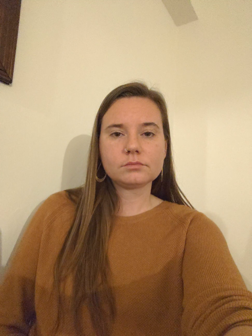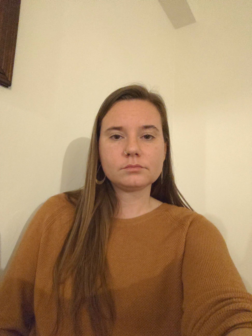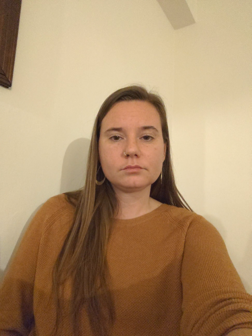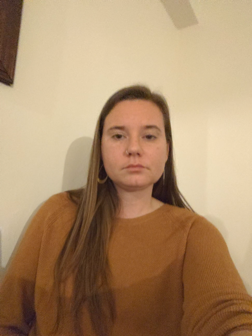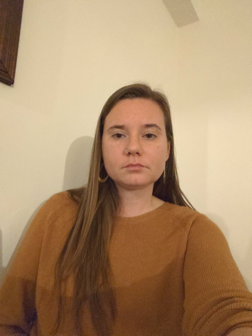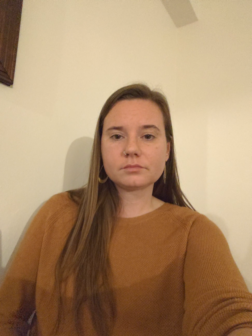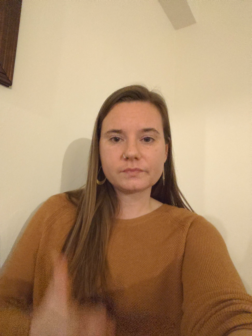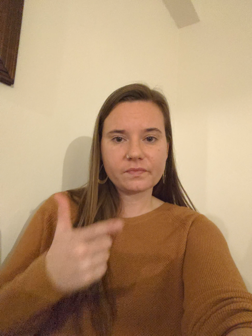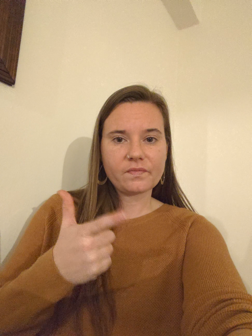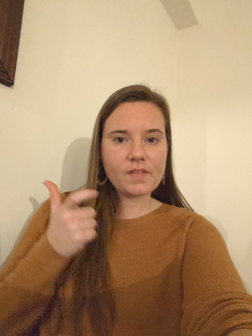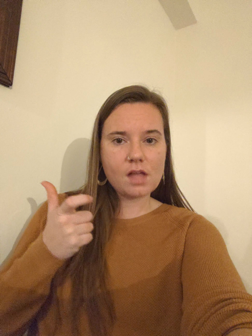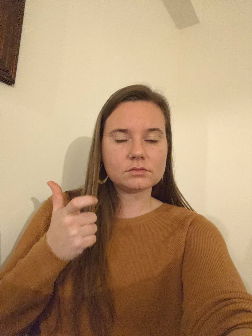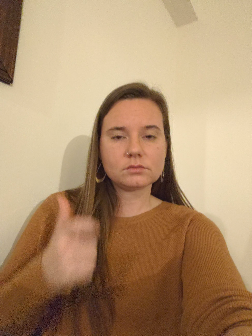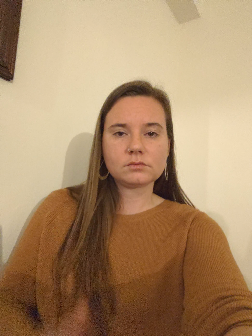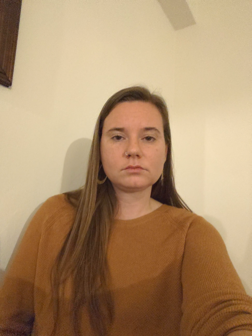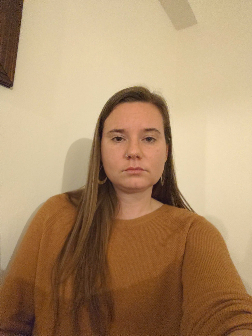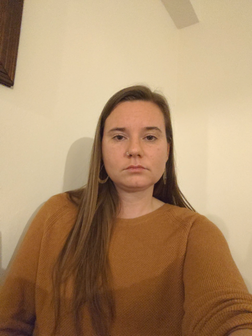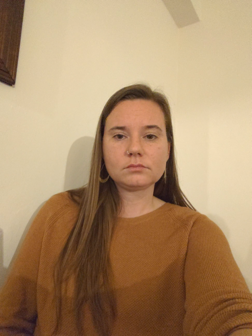fast